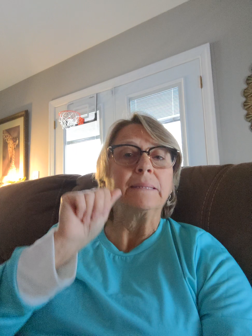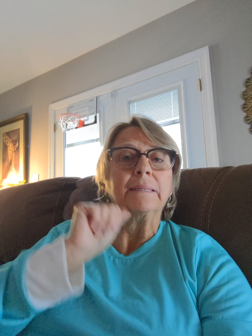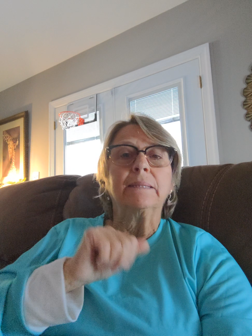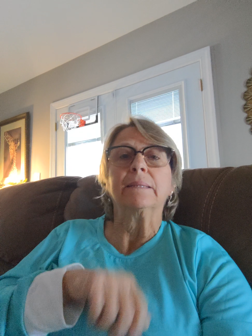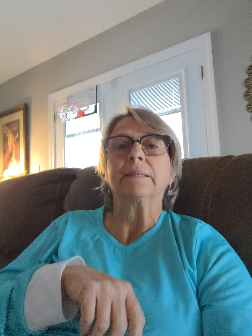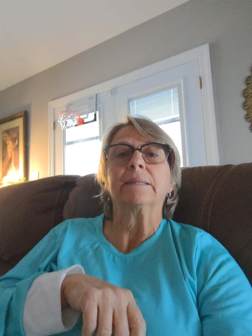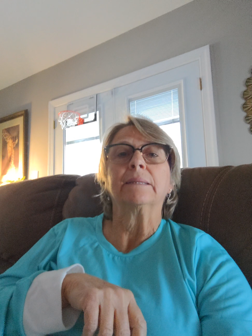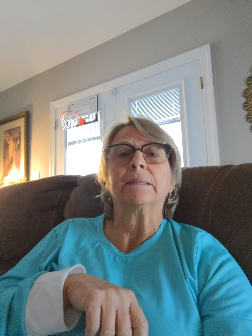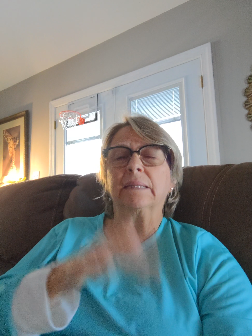aunt